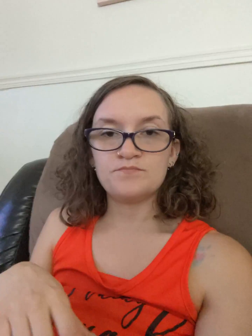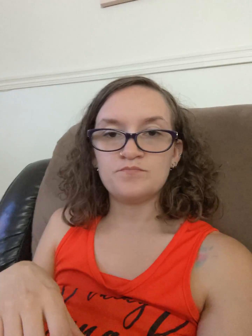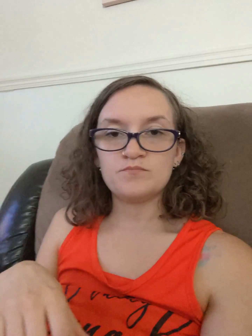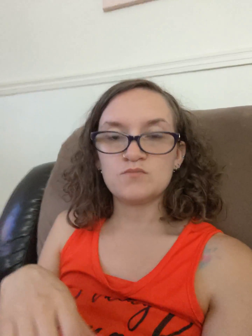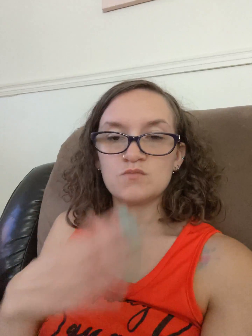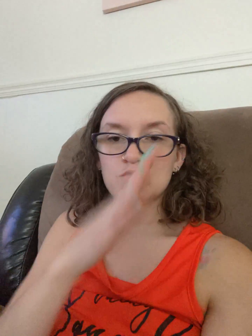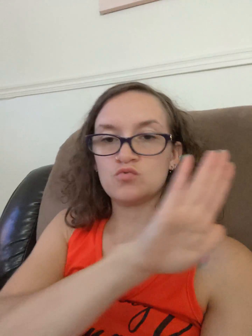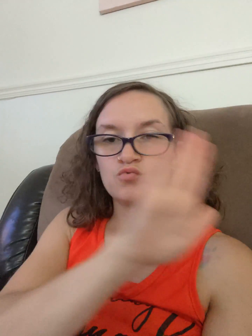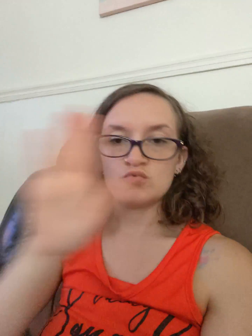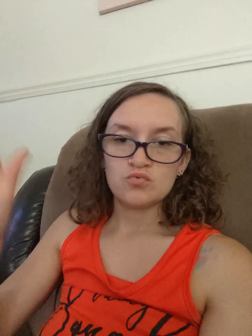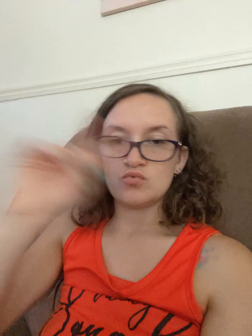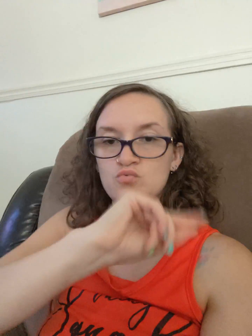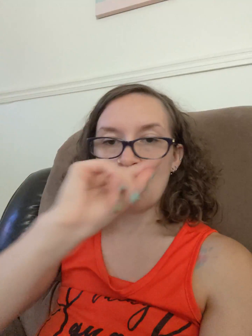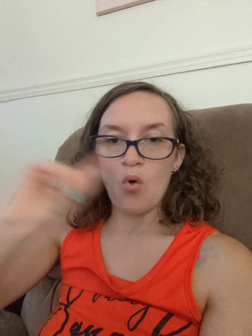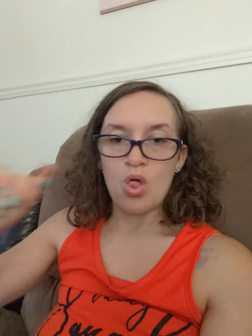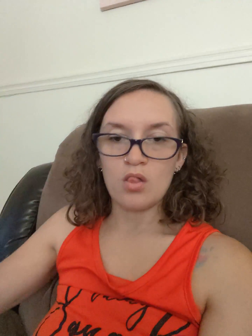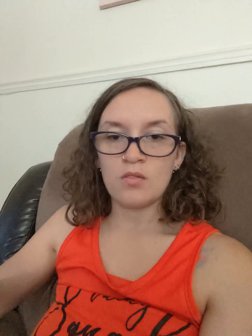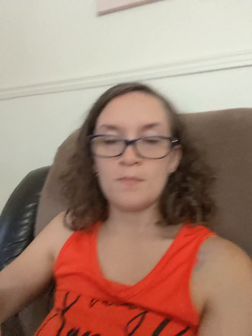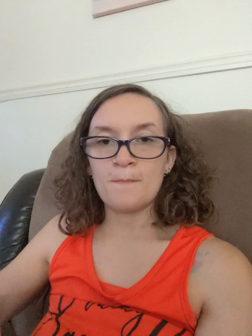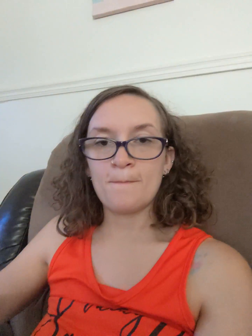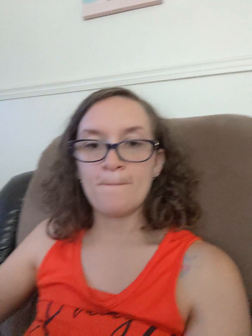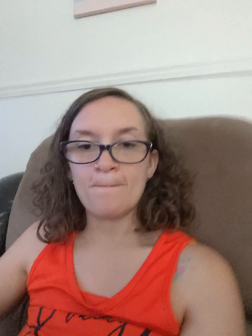chalk